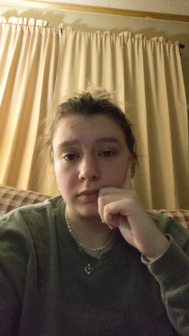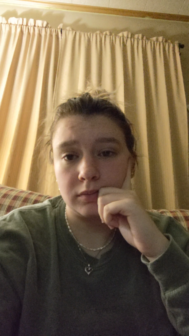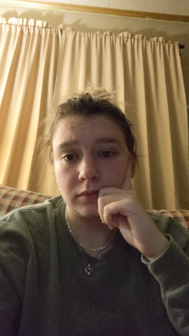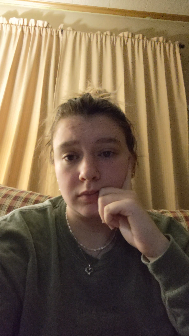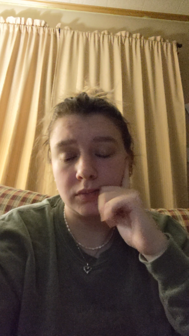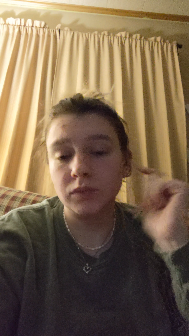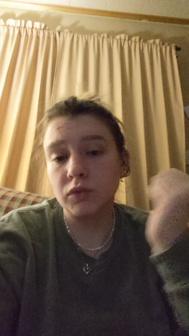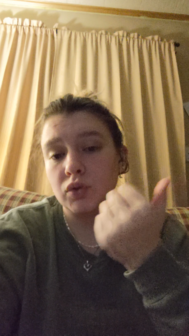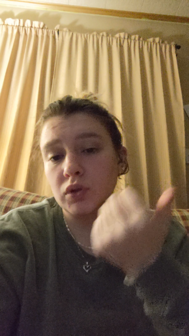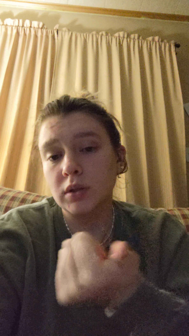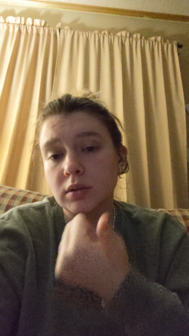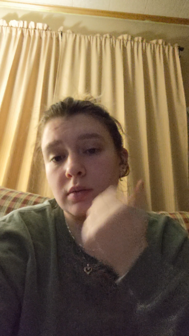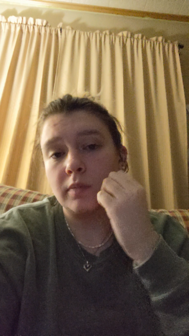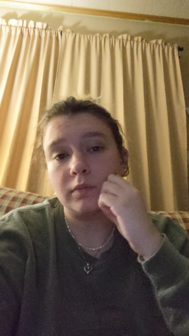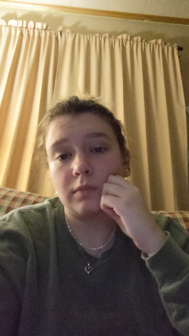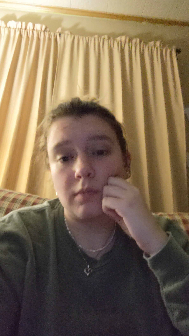chase